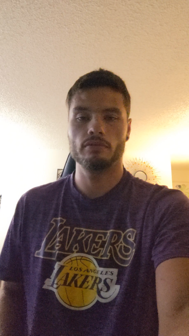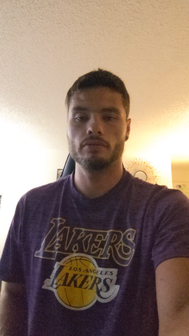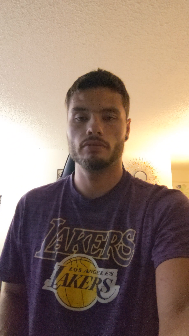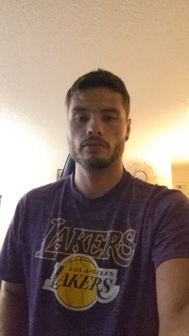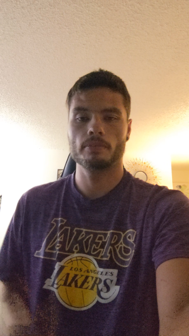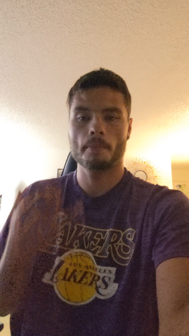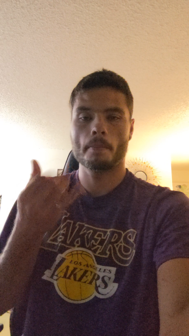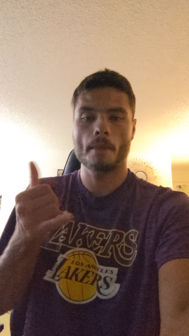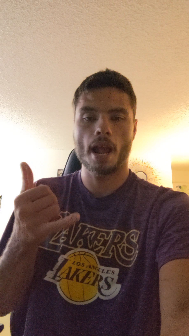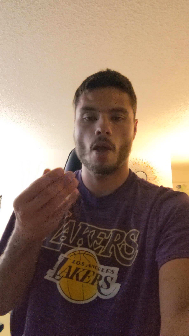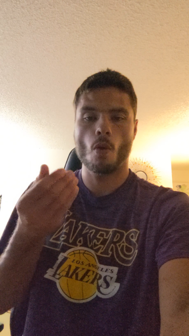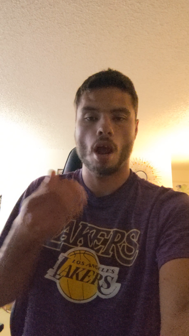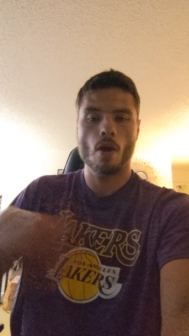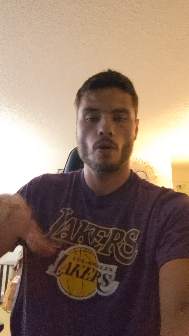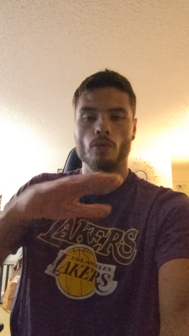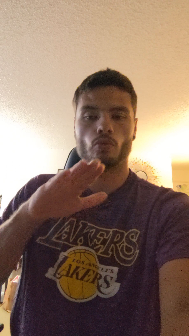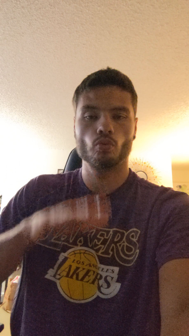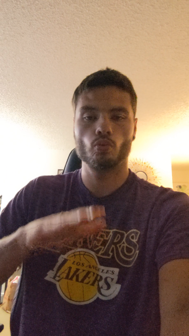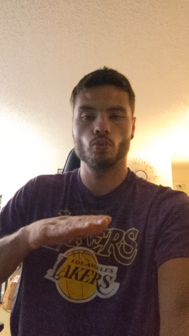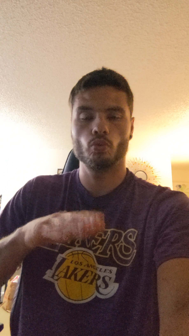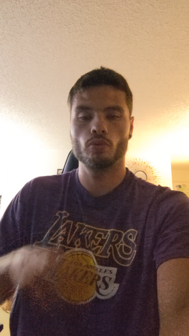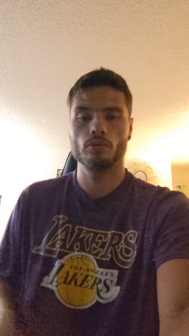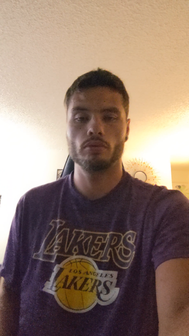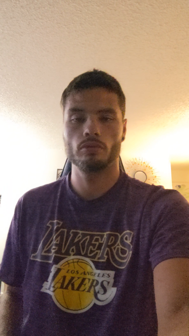playground